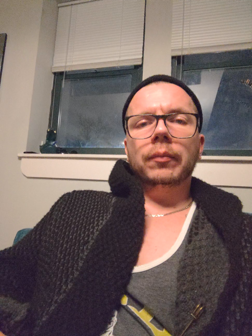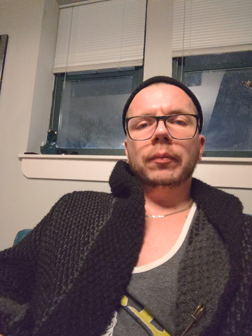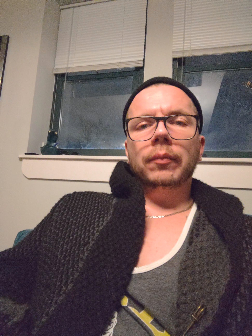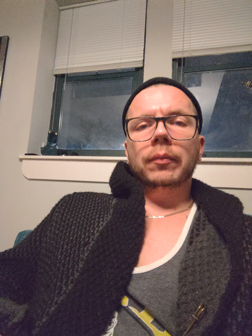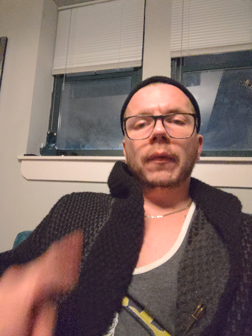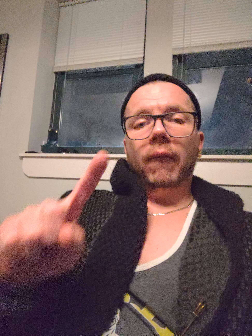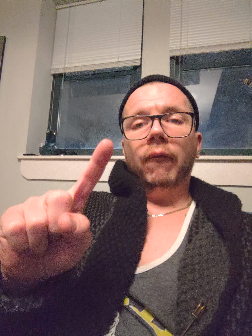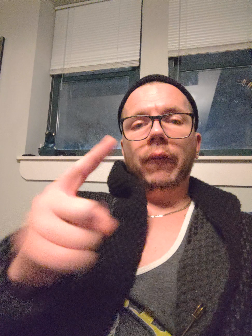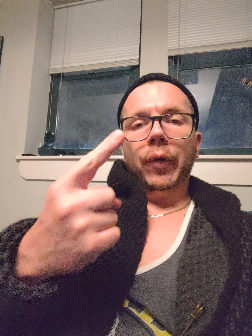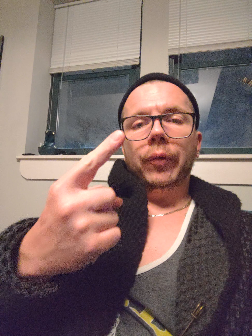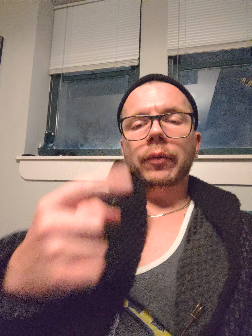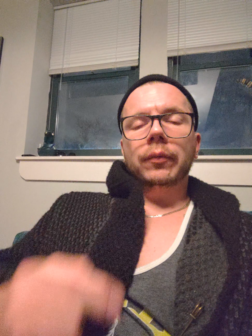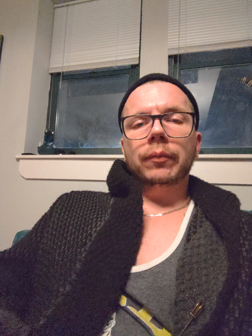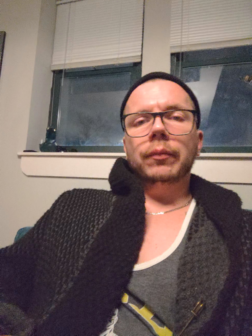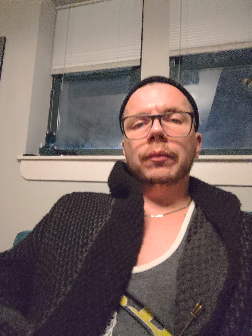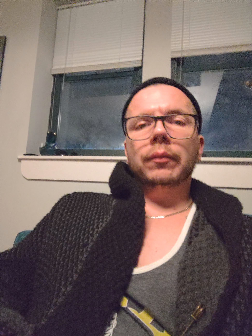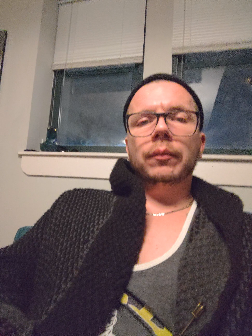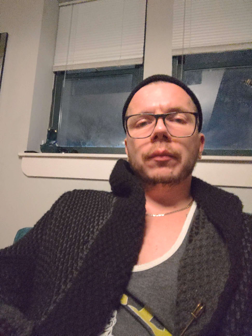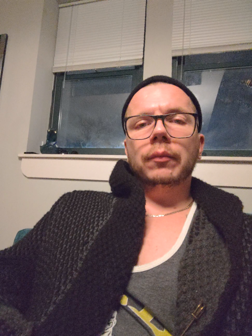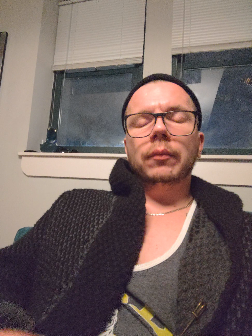first